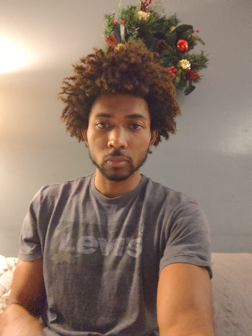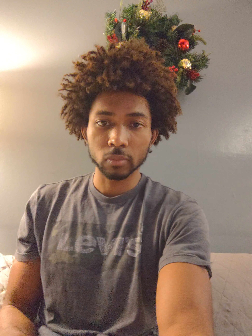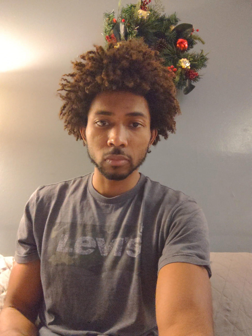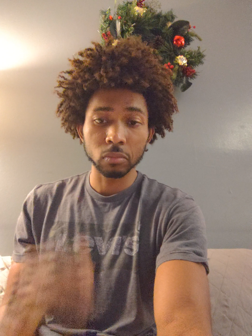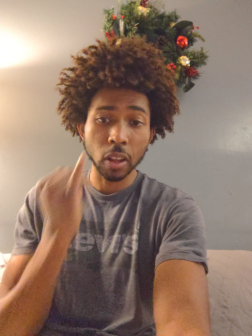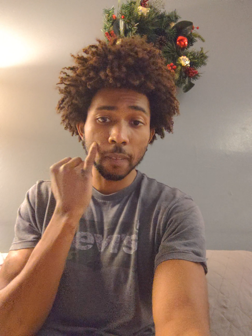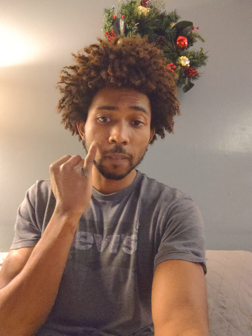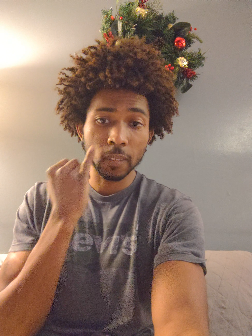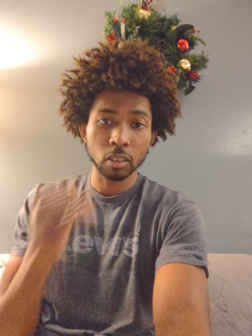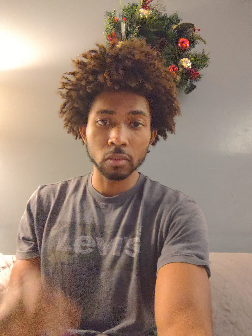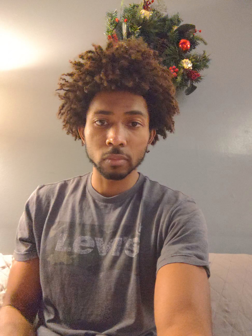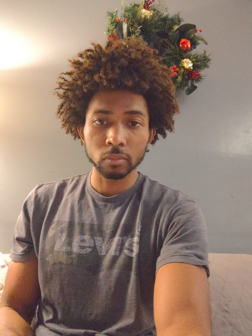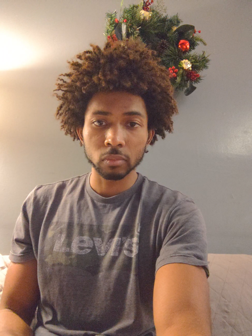if